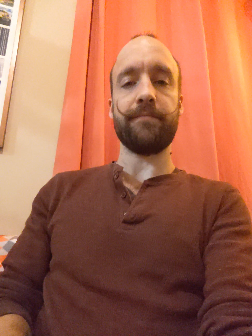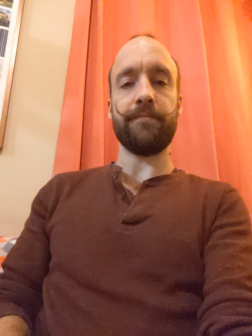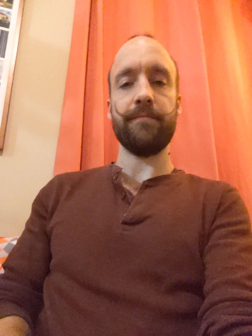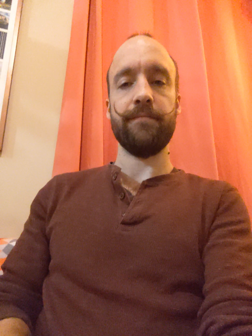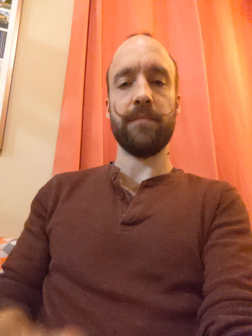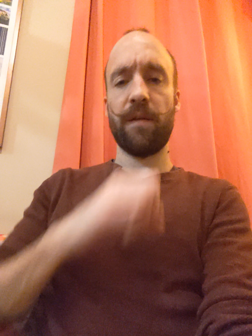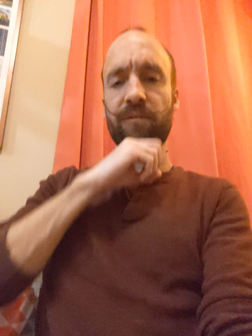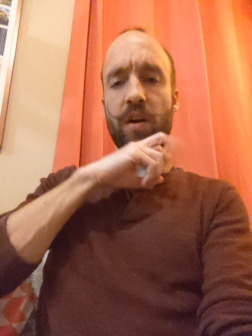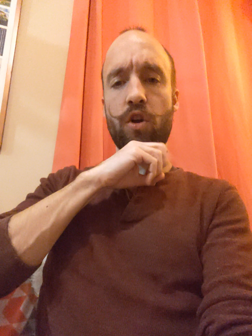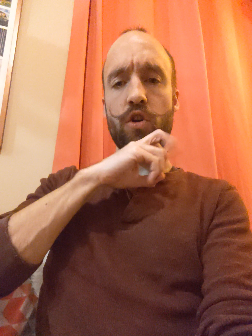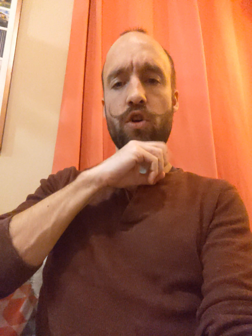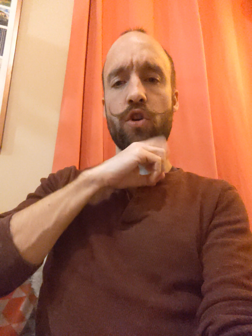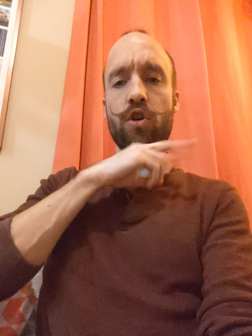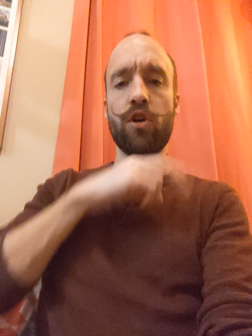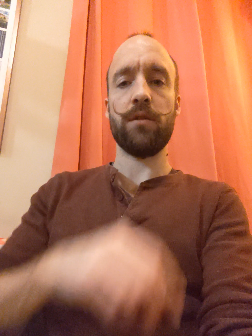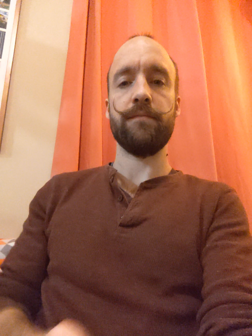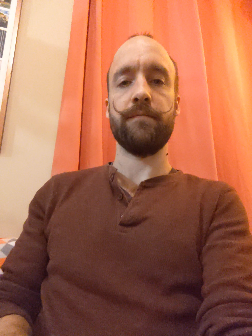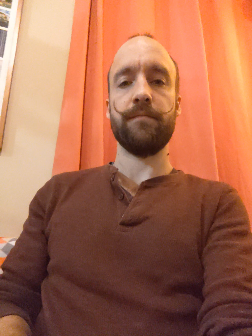frog